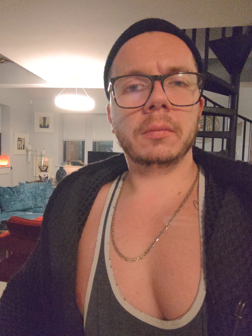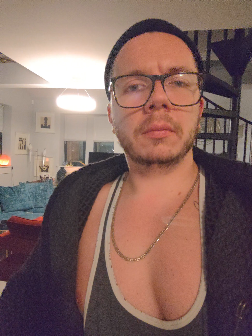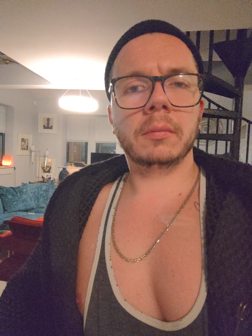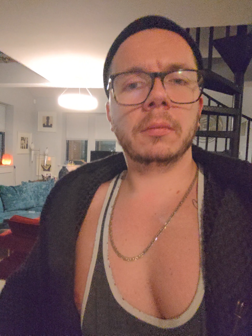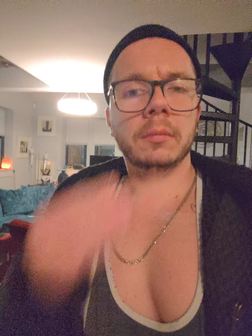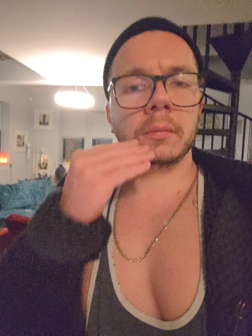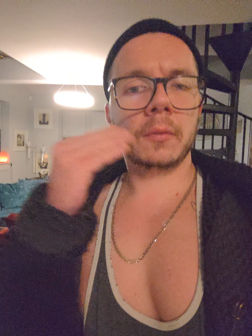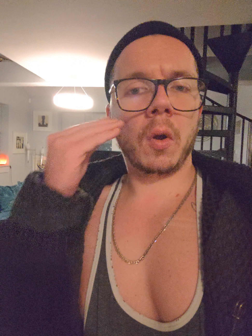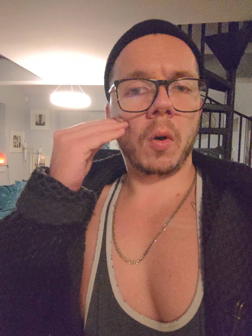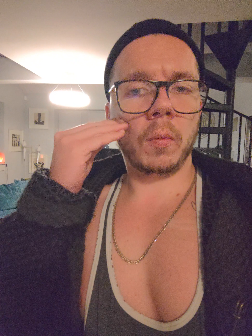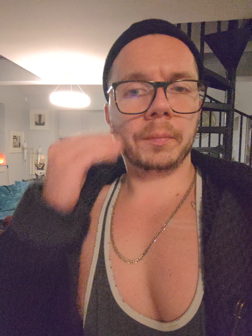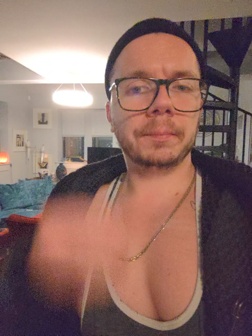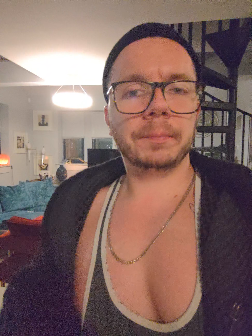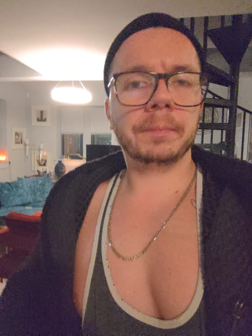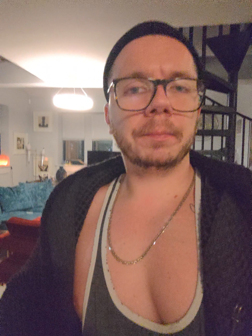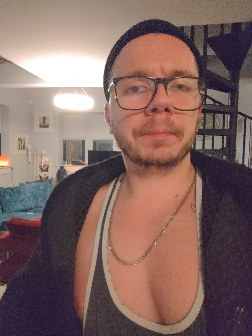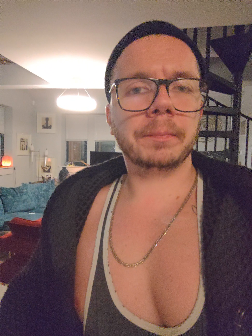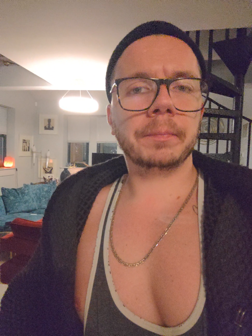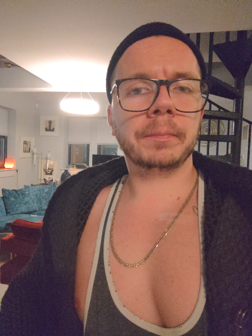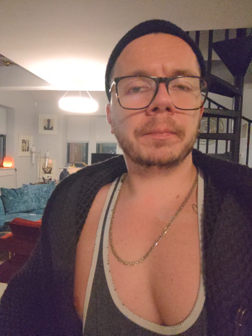home